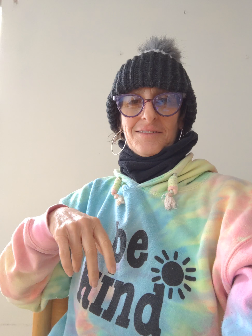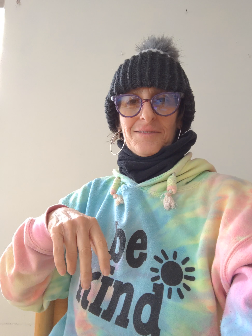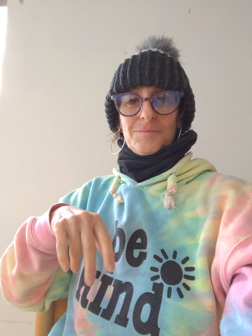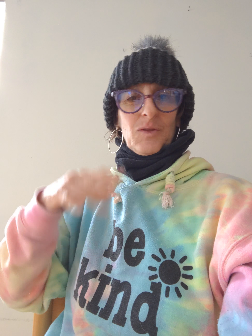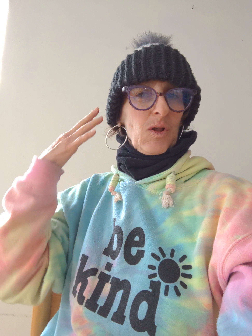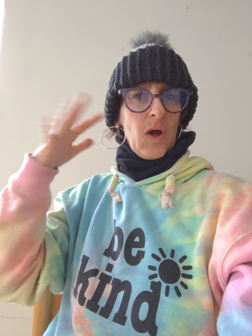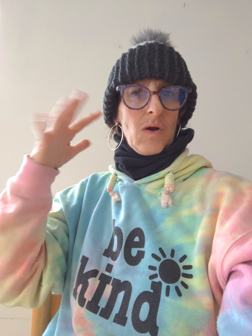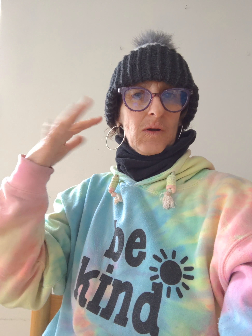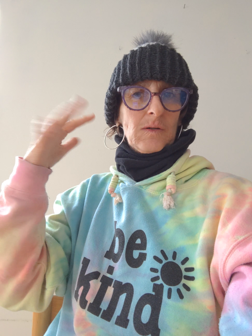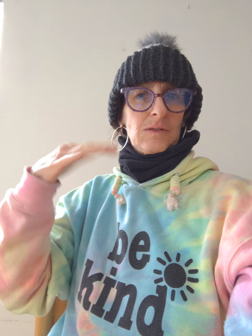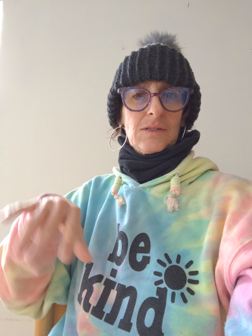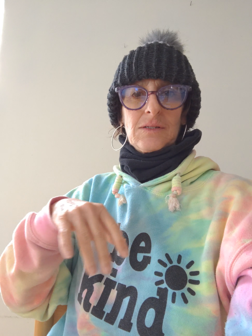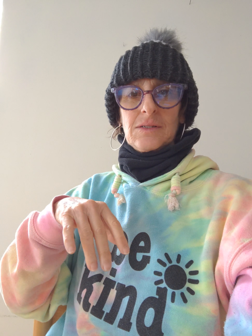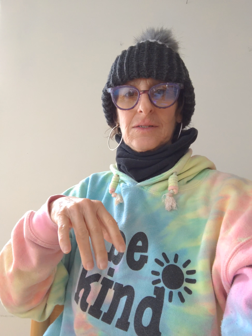noisy